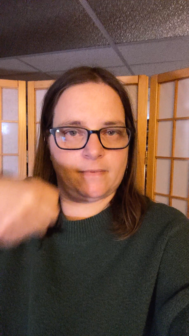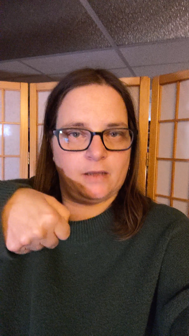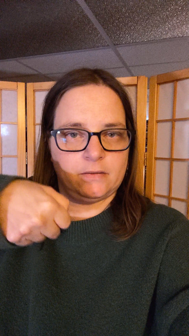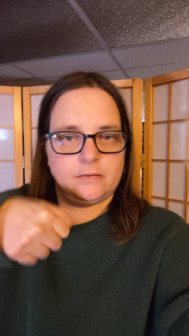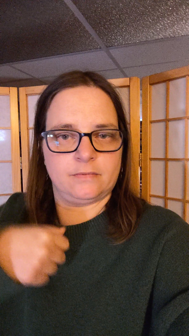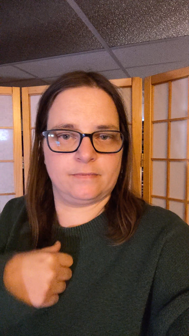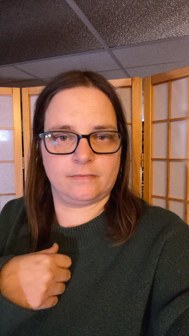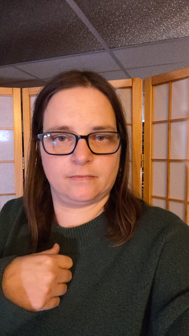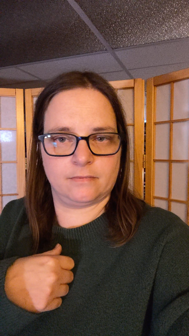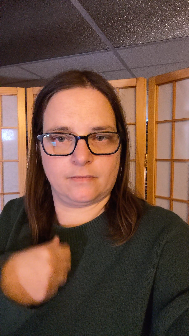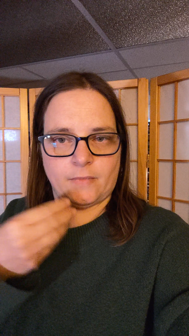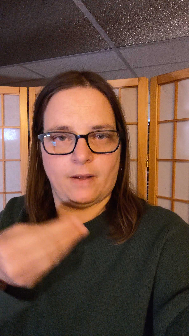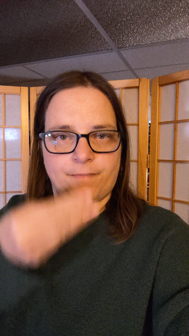buy